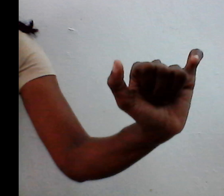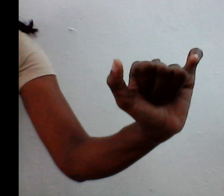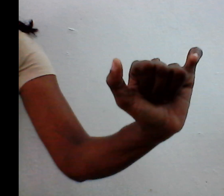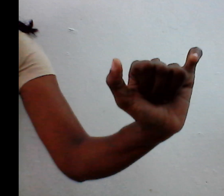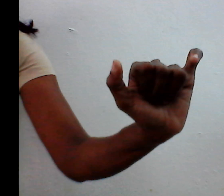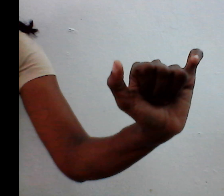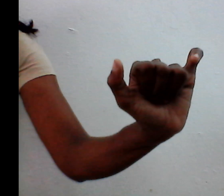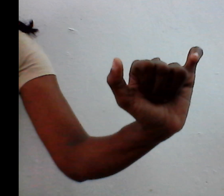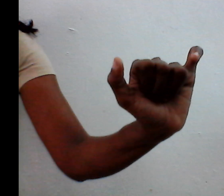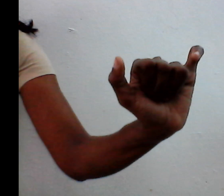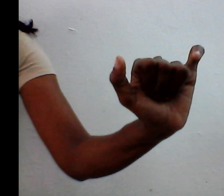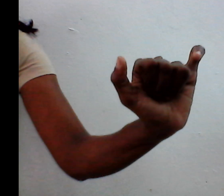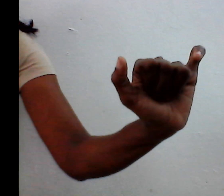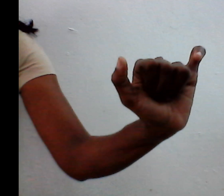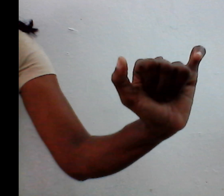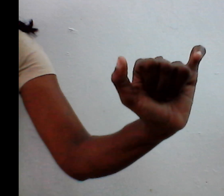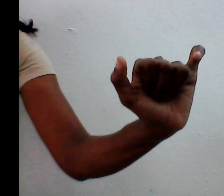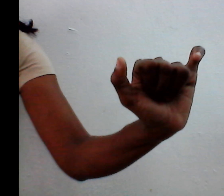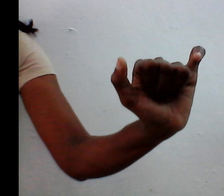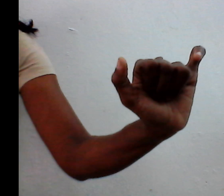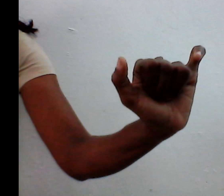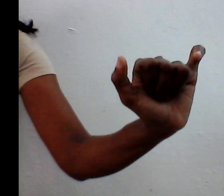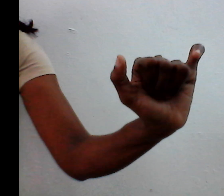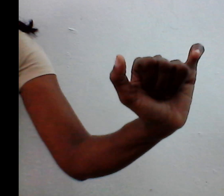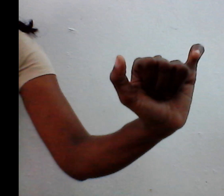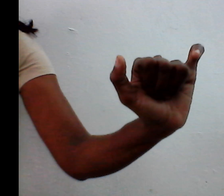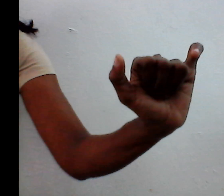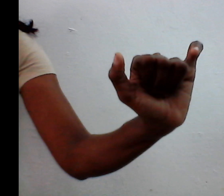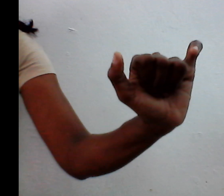ഋ